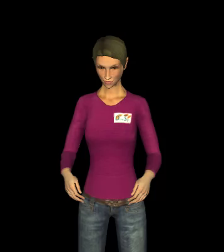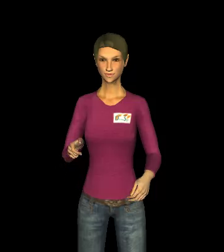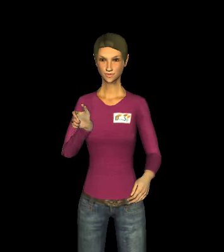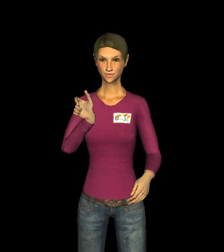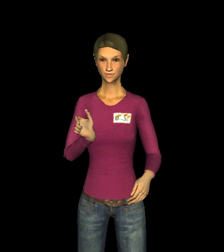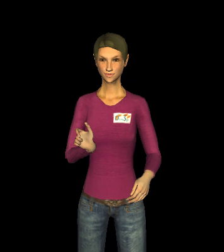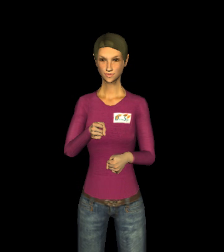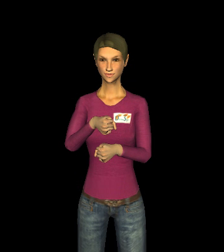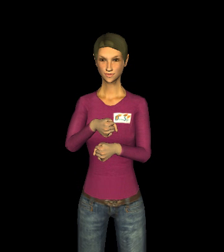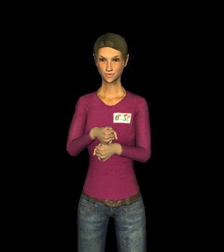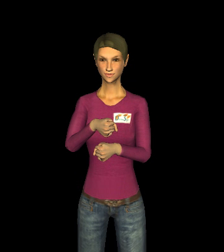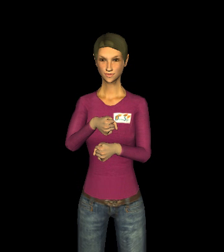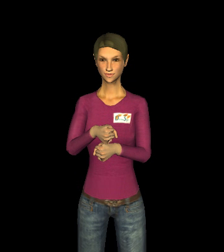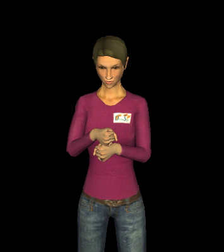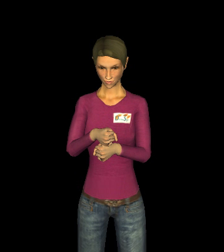عامل